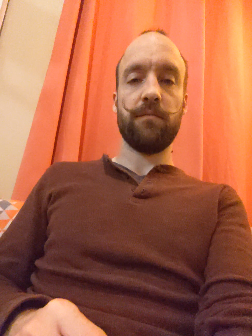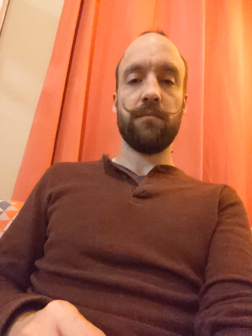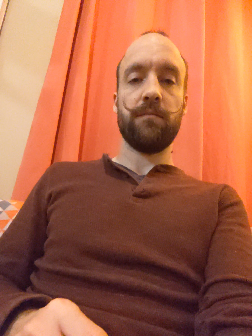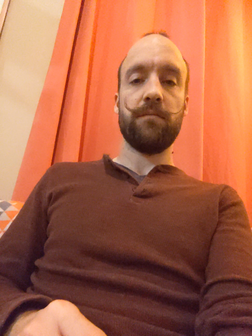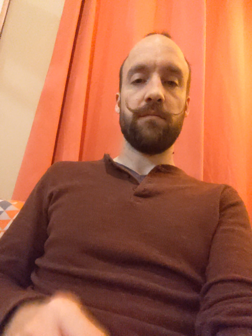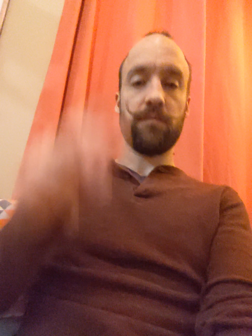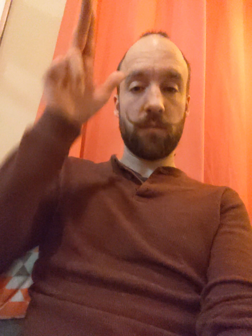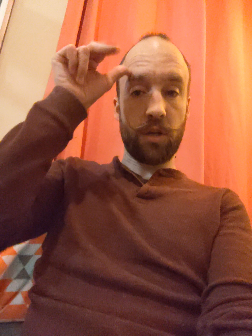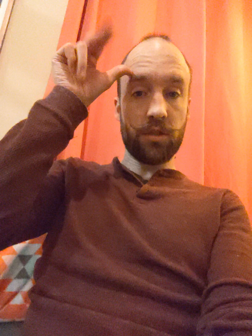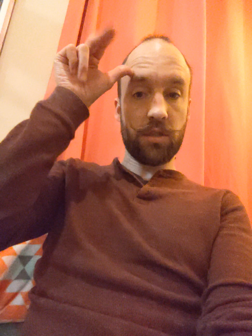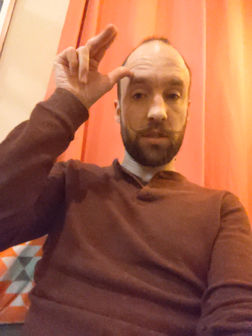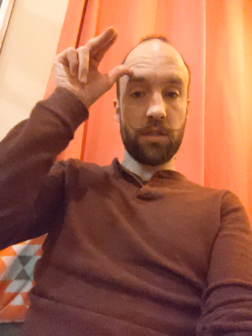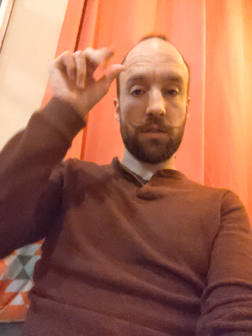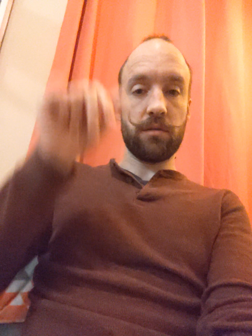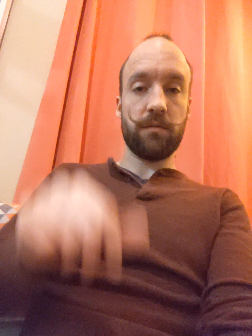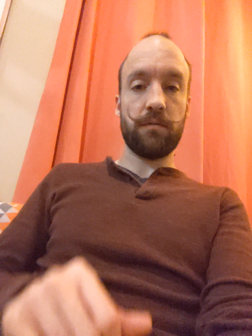horse